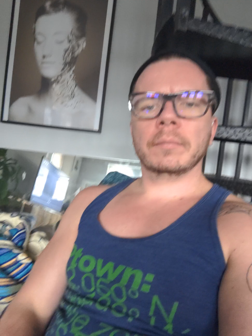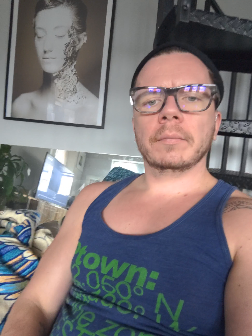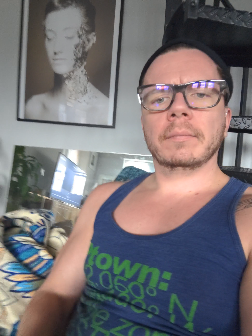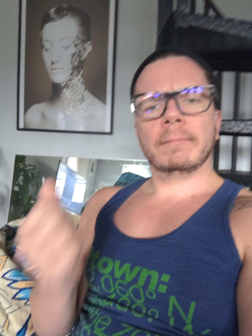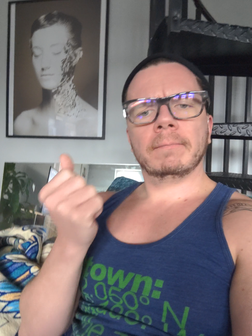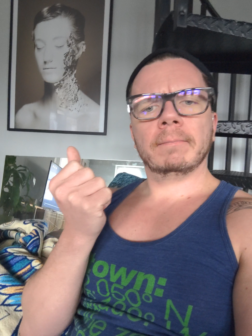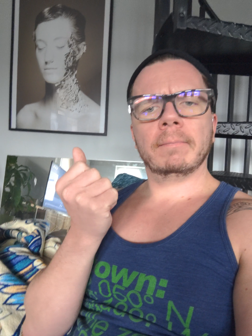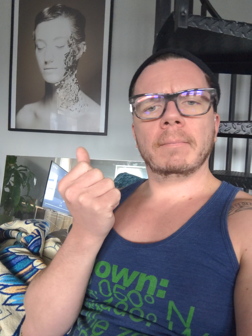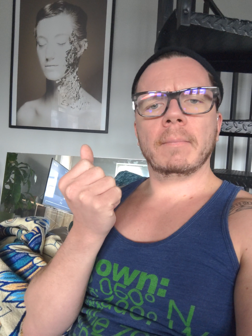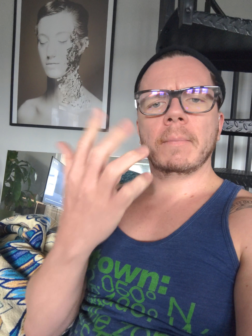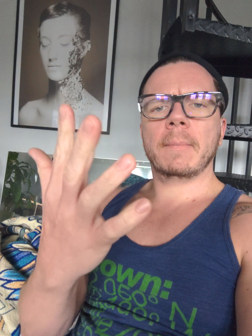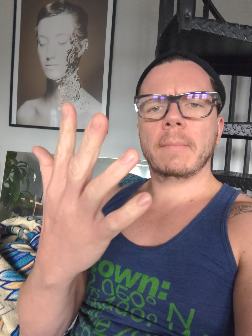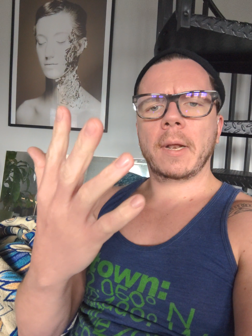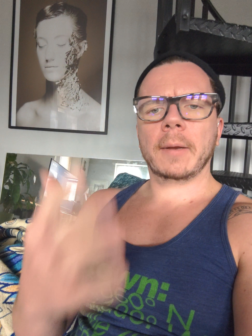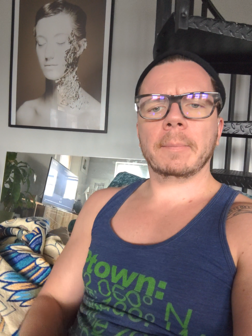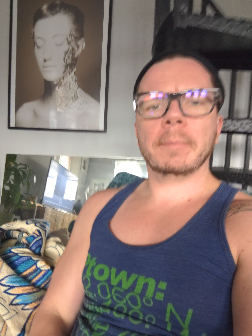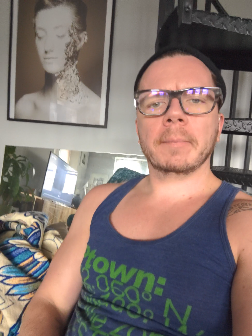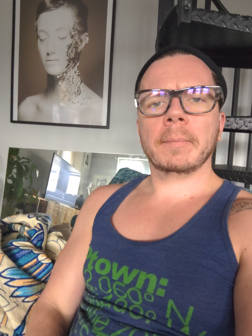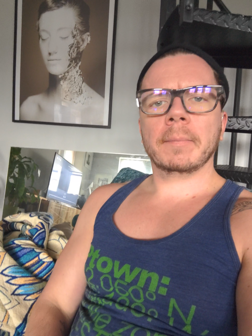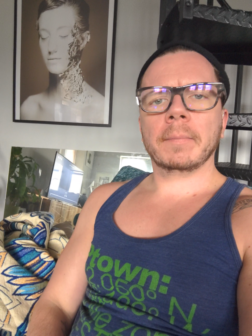many